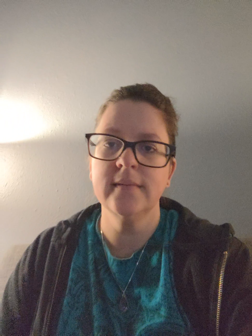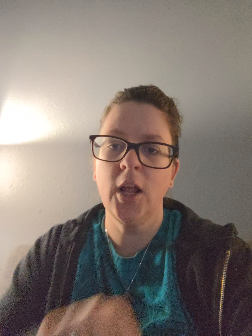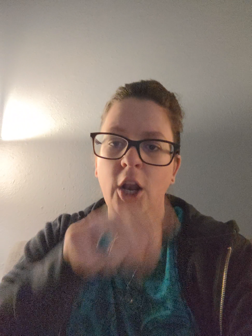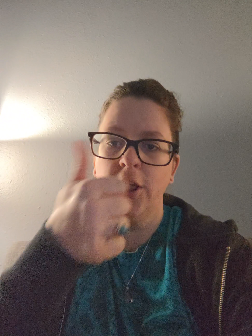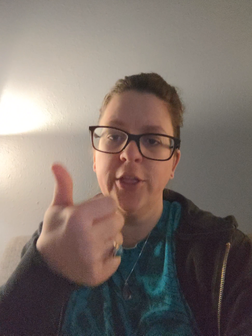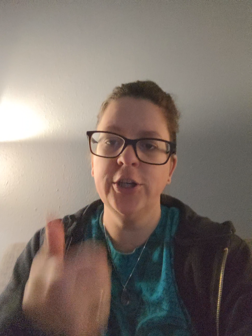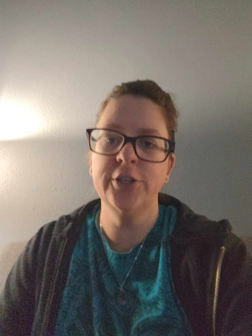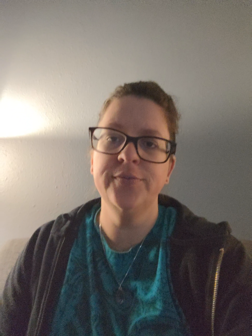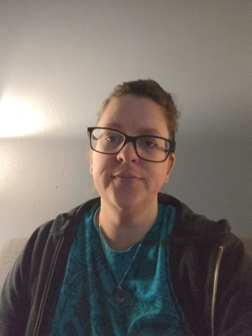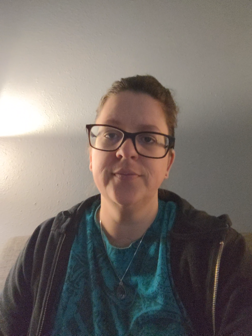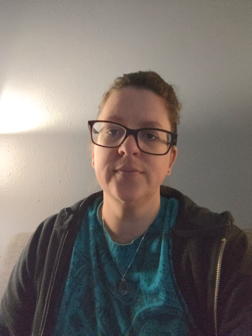another